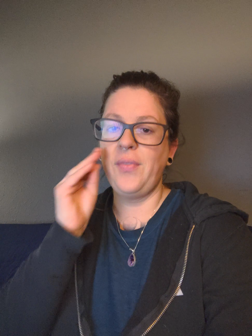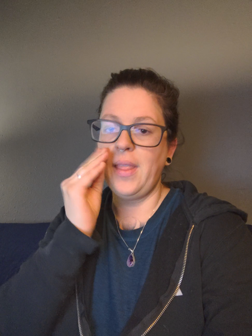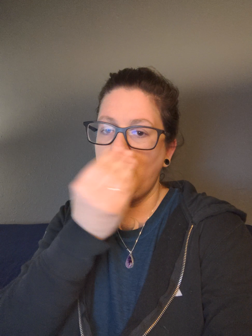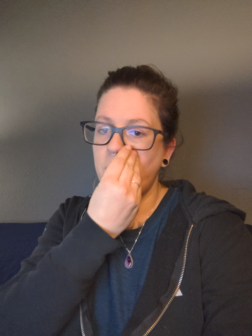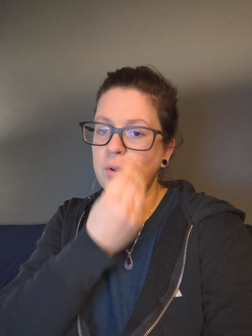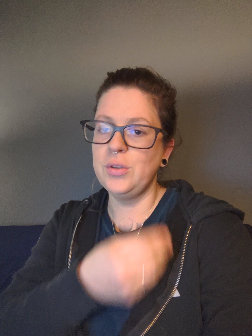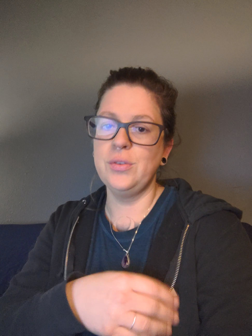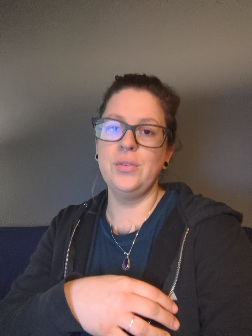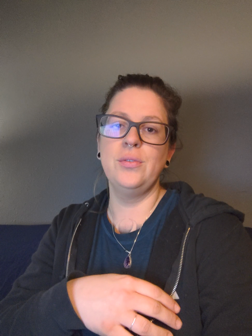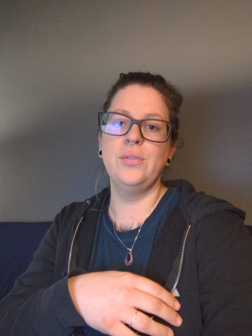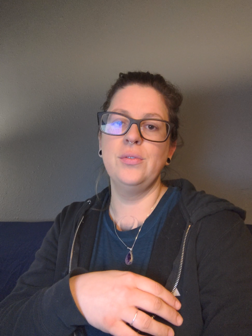flower